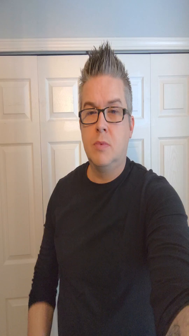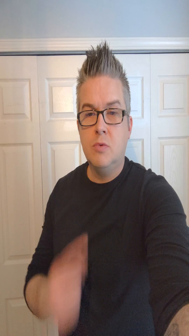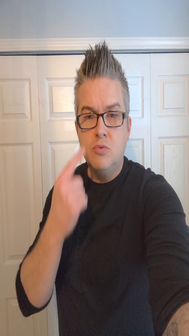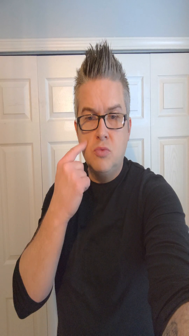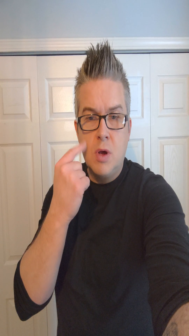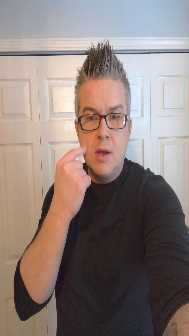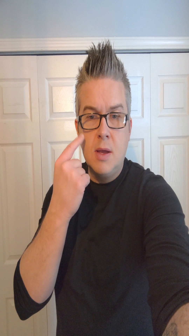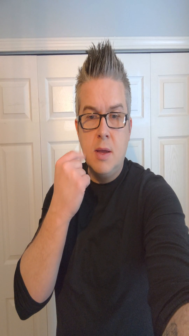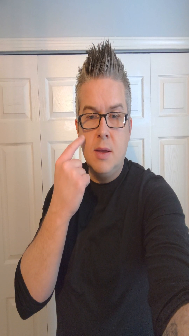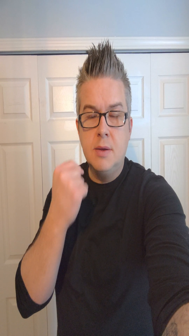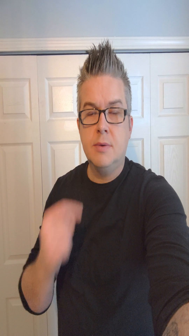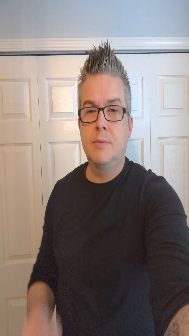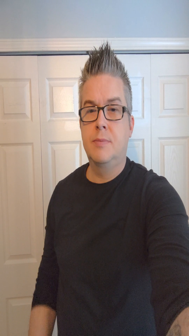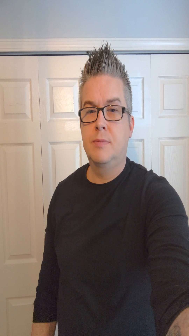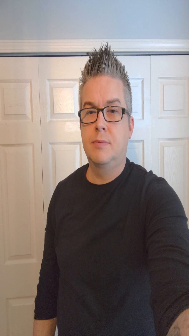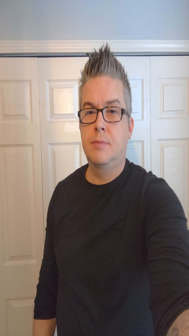cry